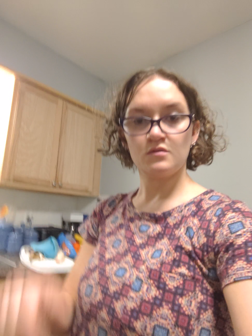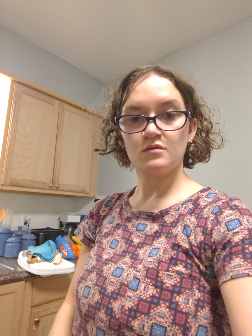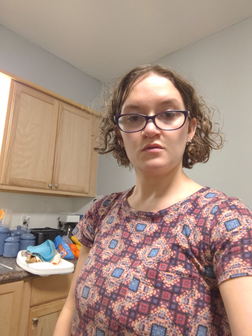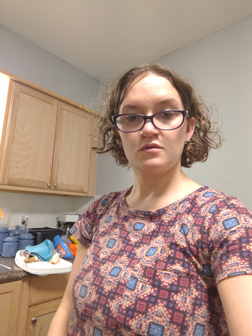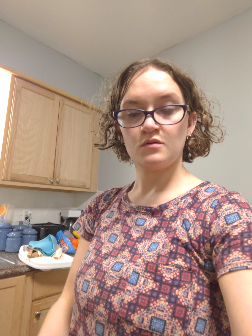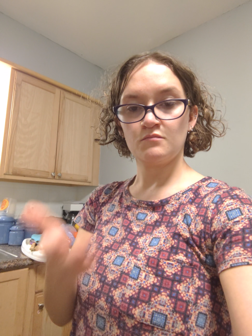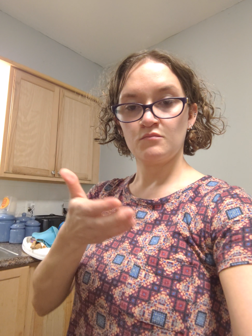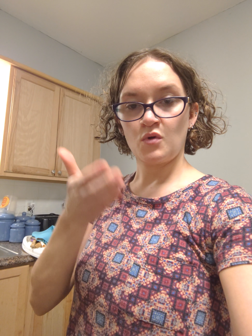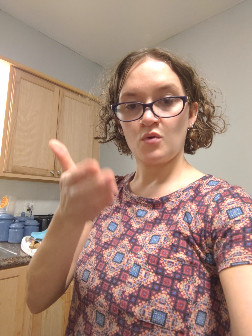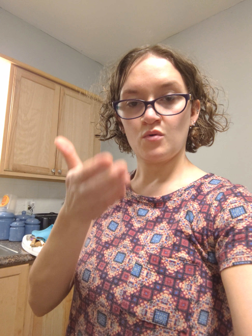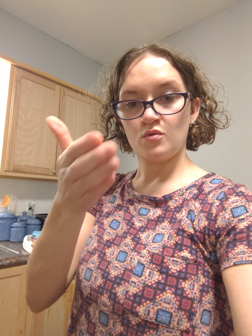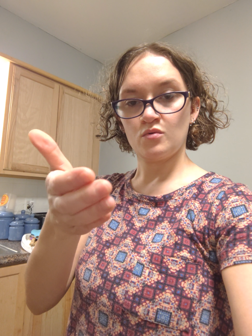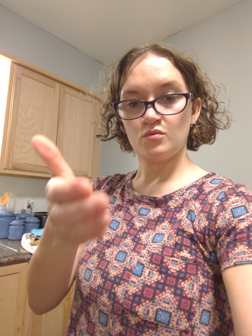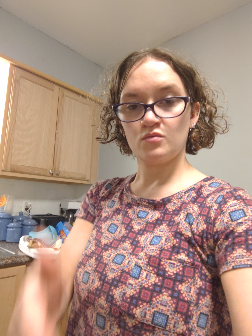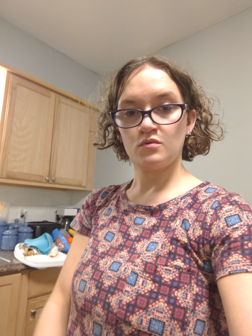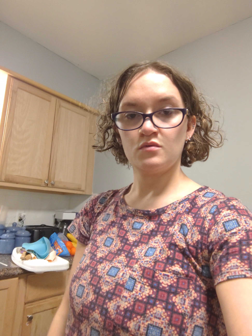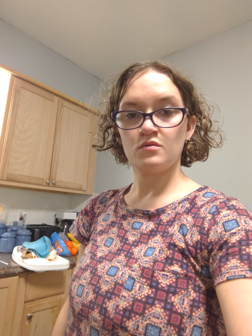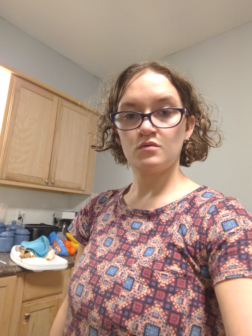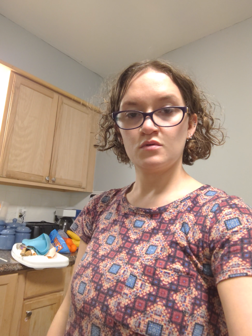boat